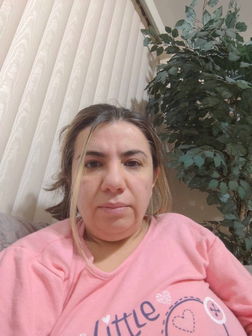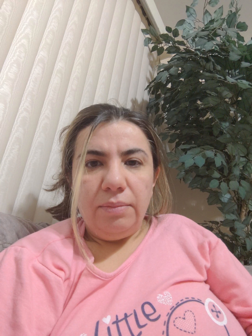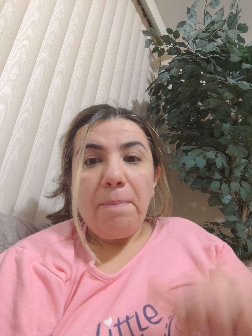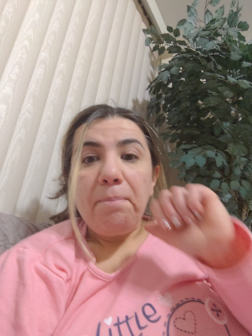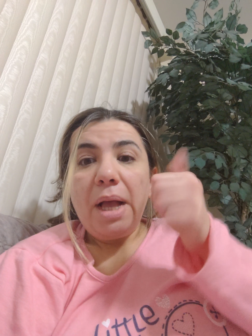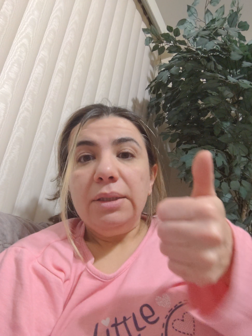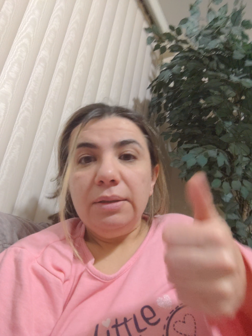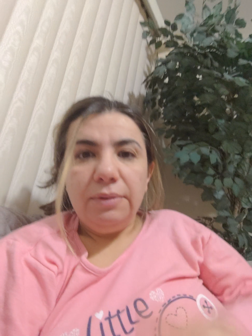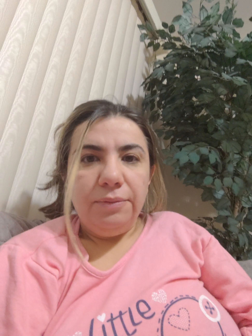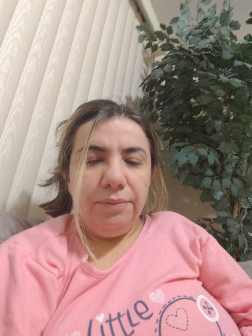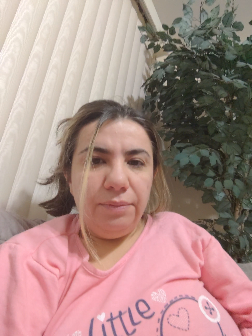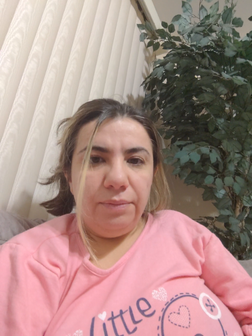tomorrow